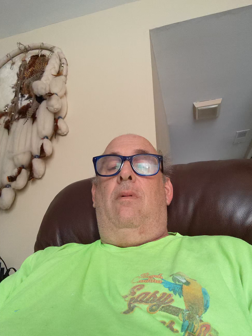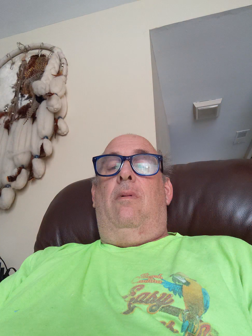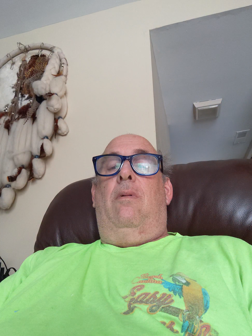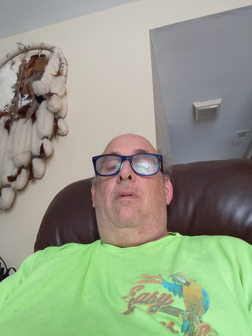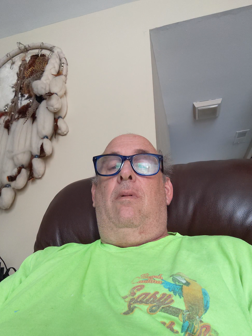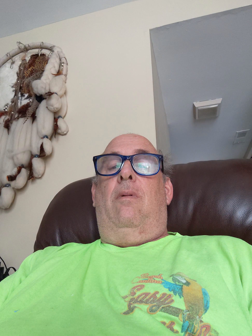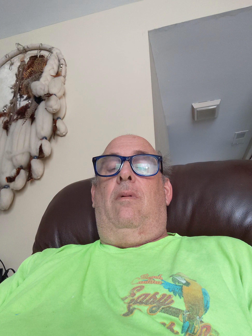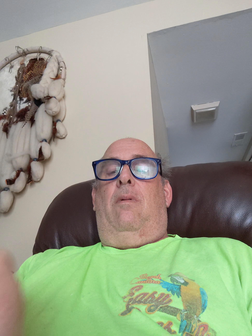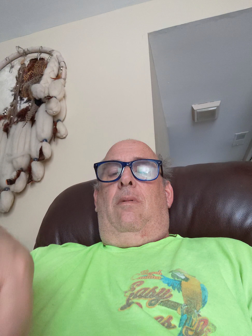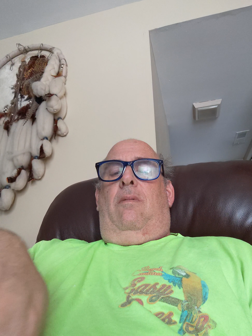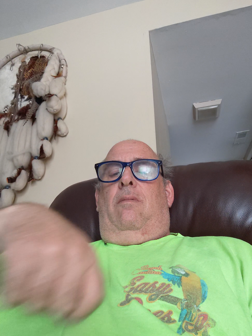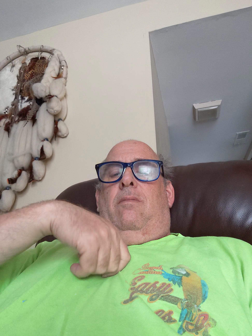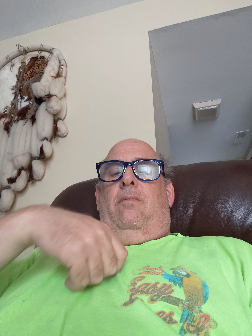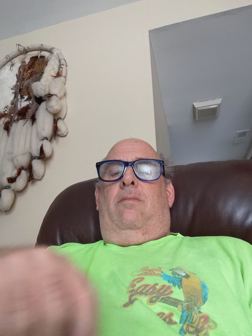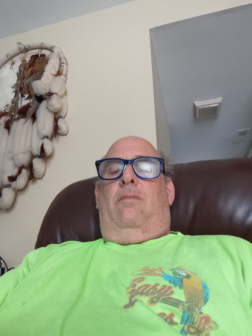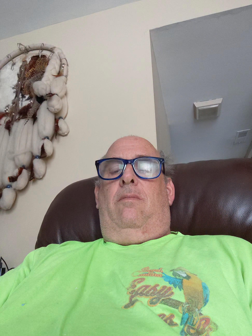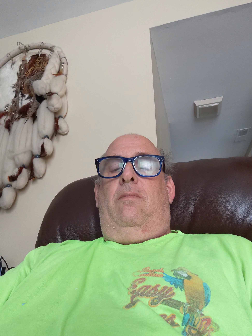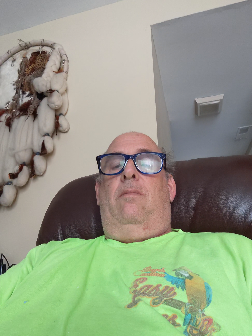zipper